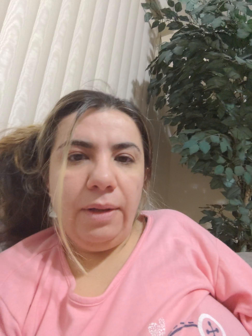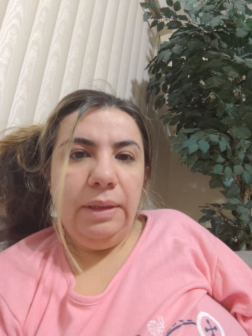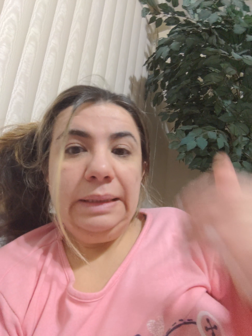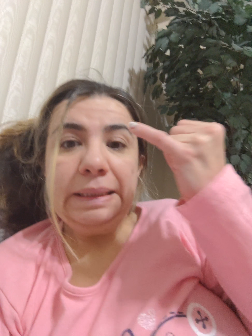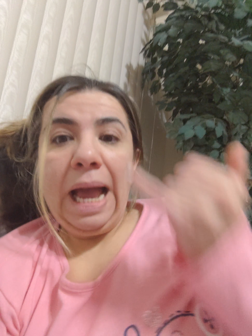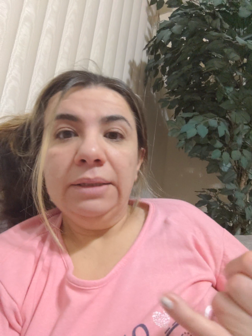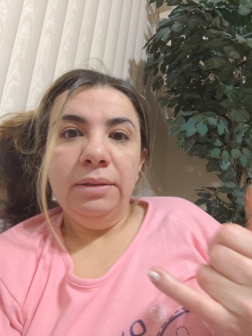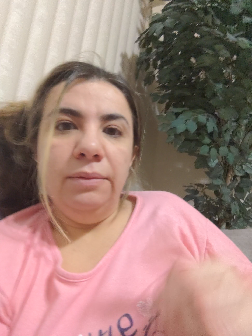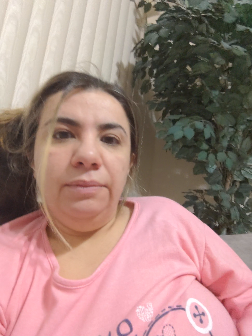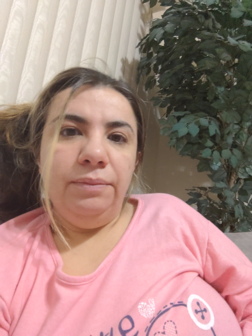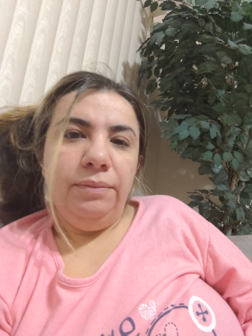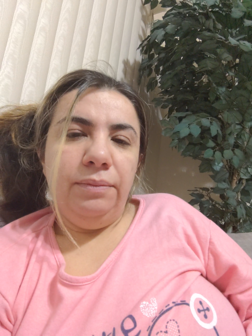now